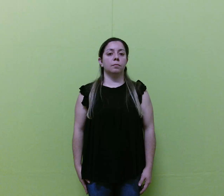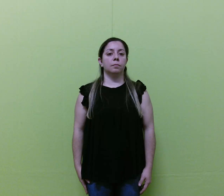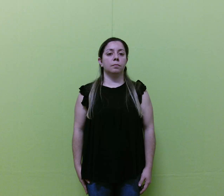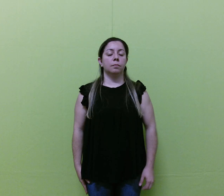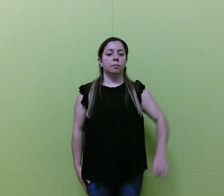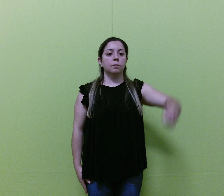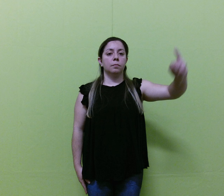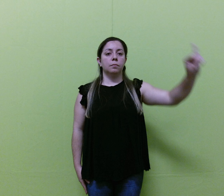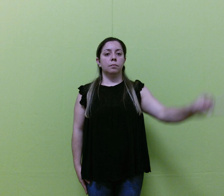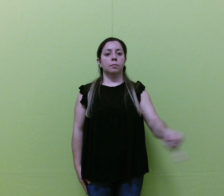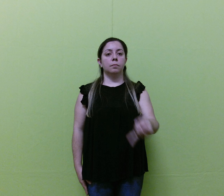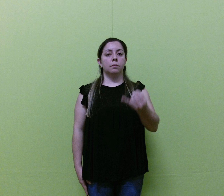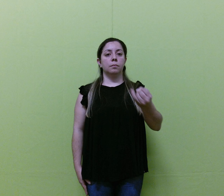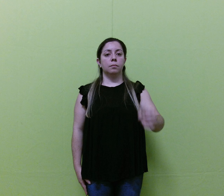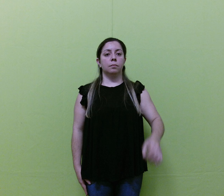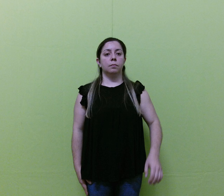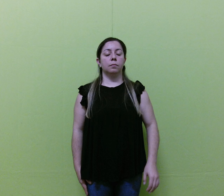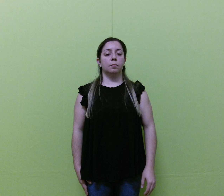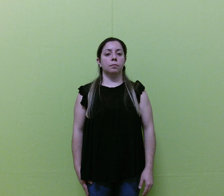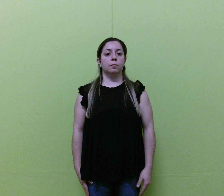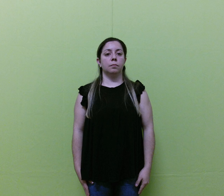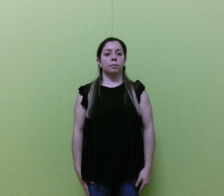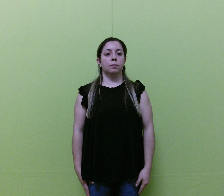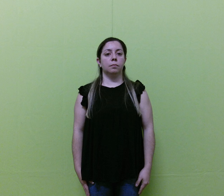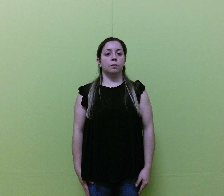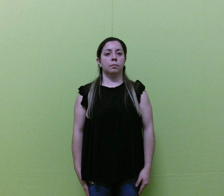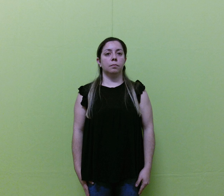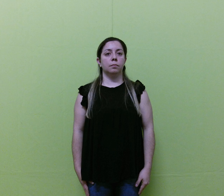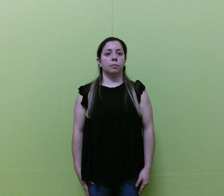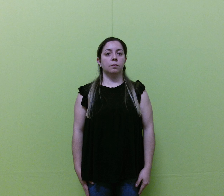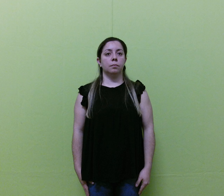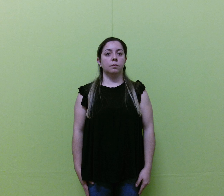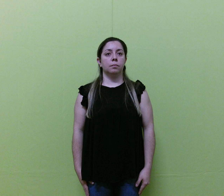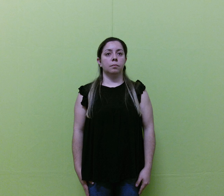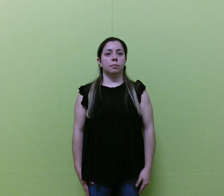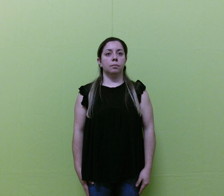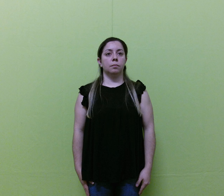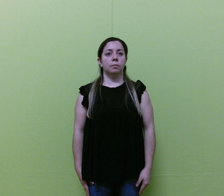aproveitar